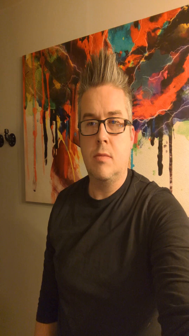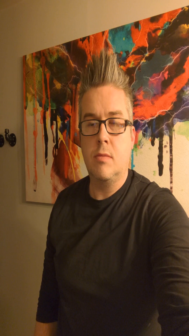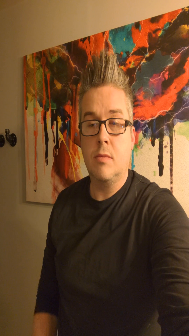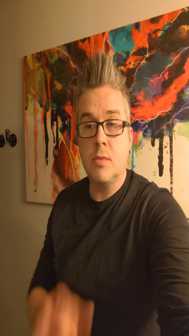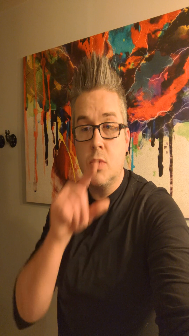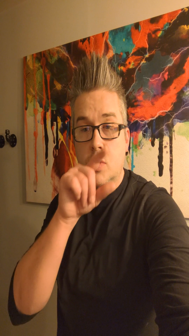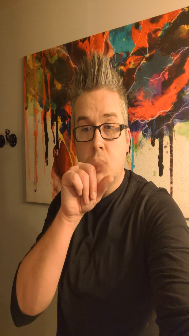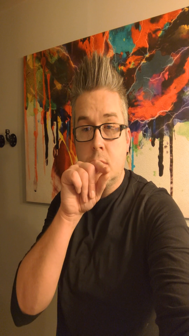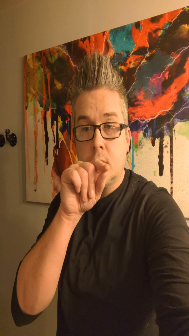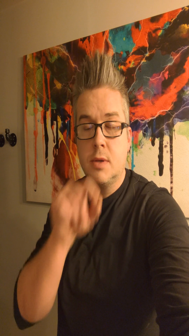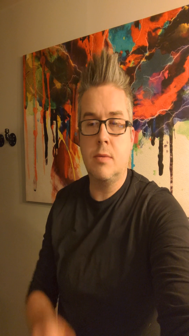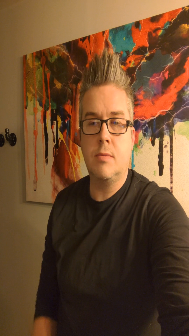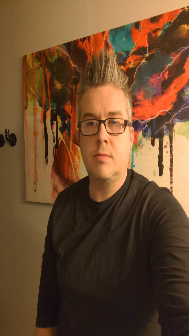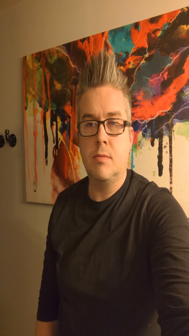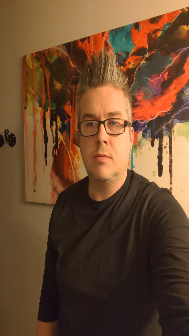bird